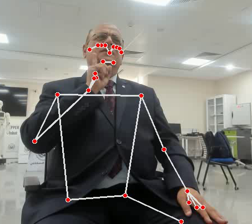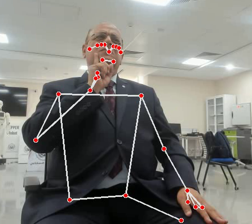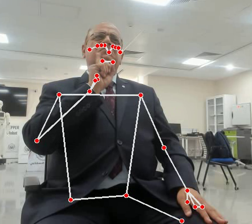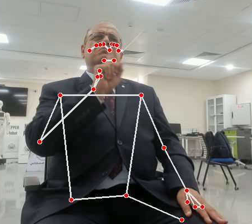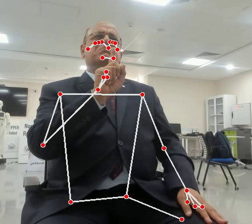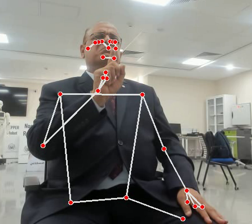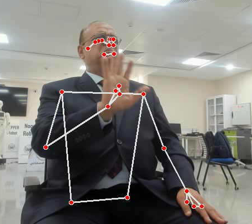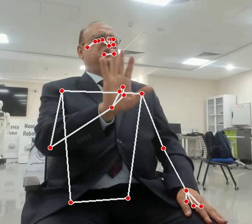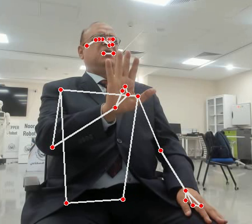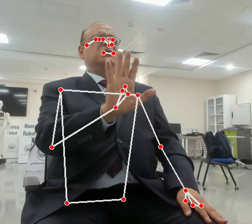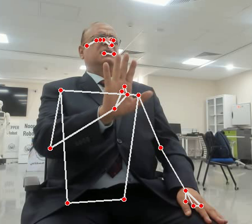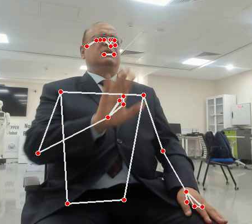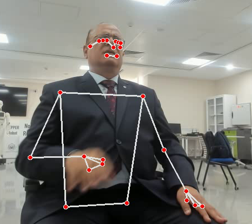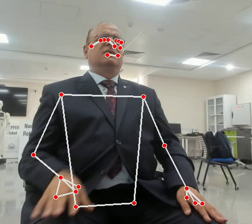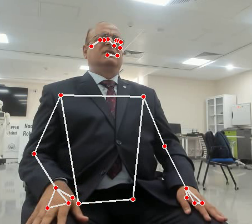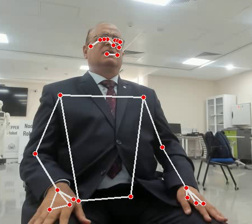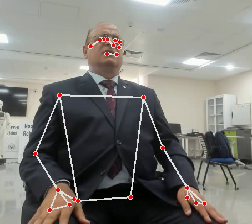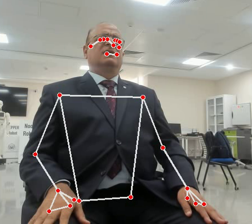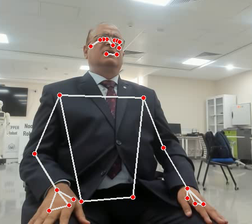msh 3waz